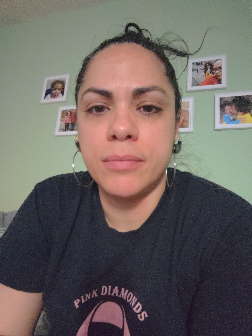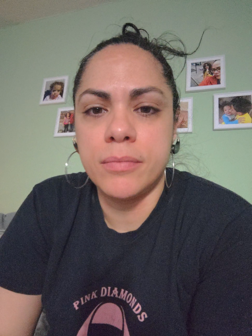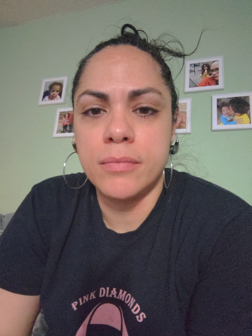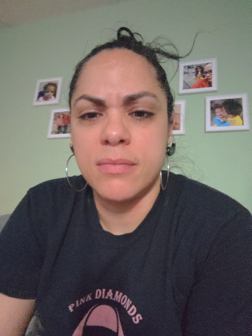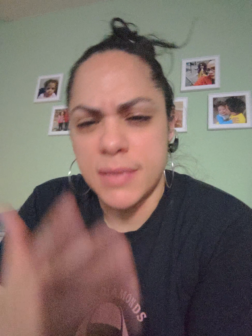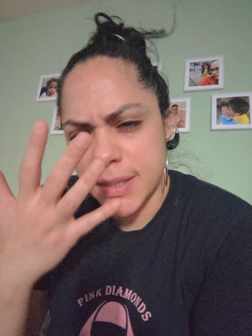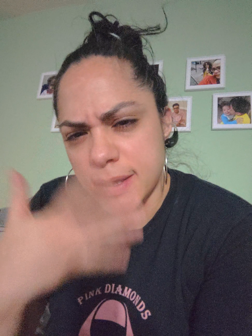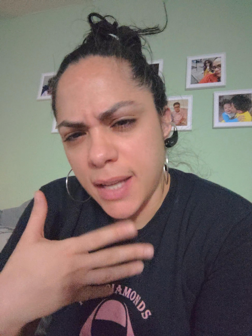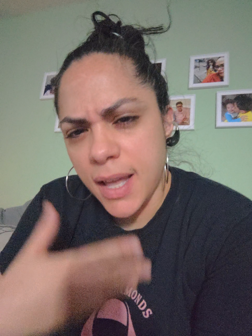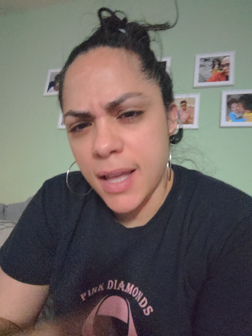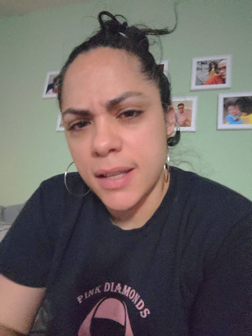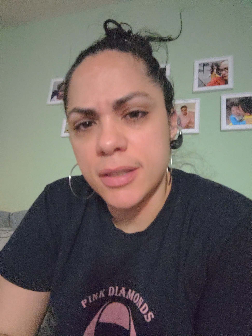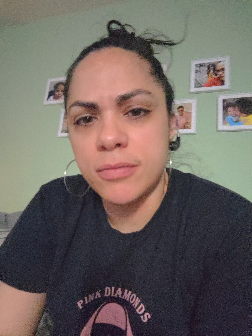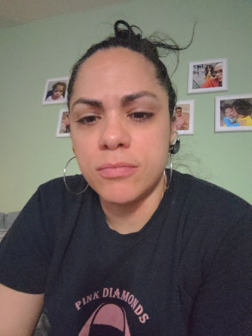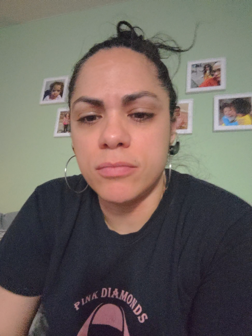sad